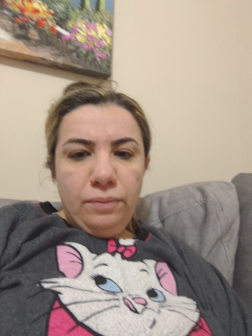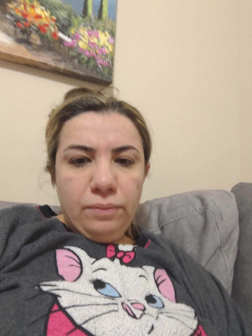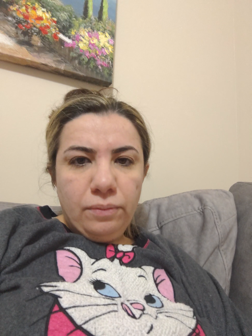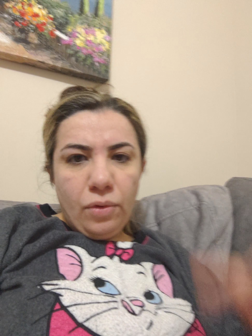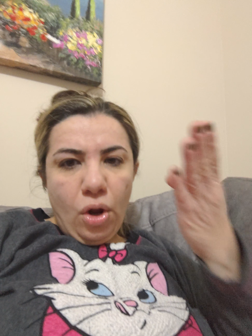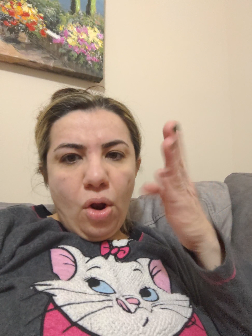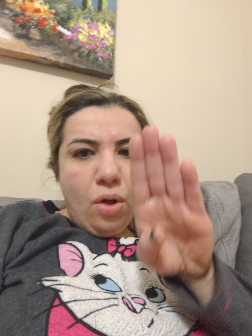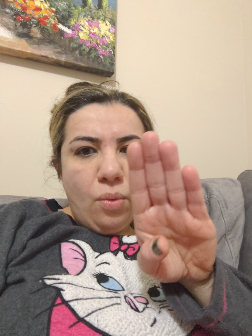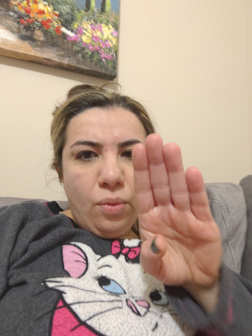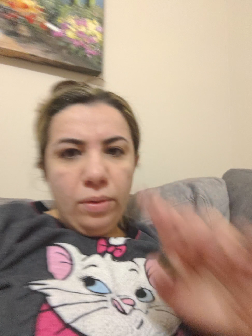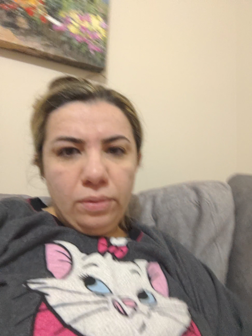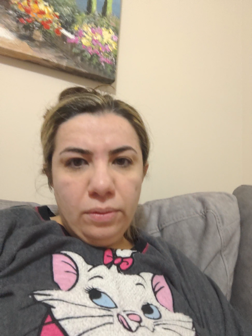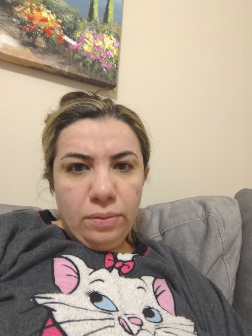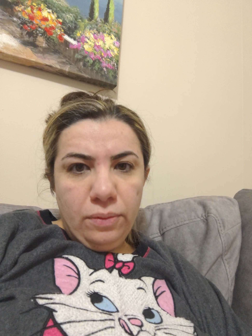close